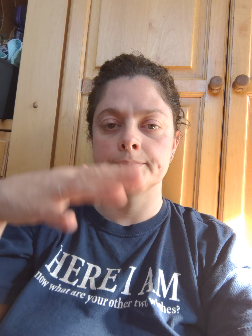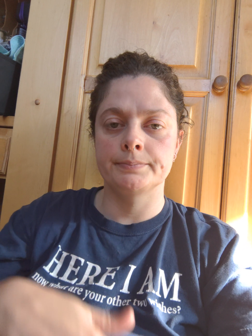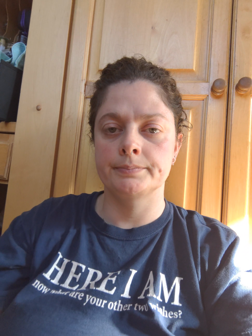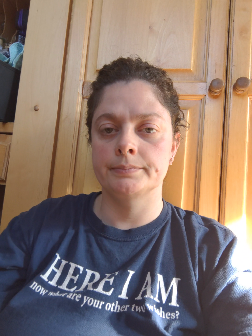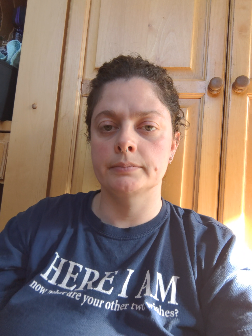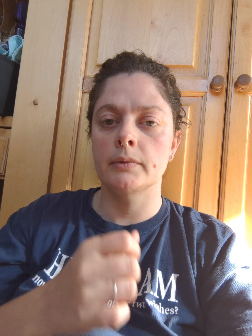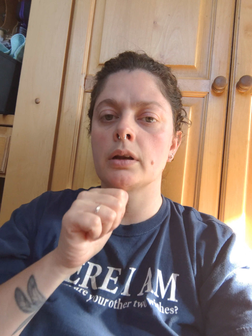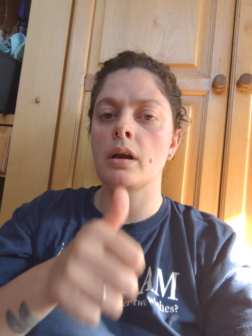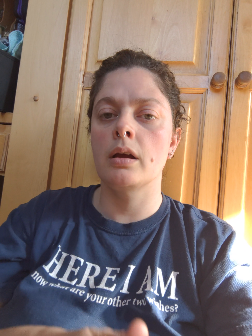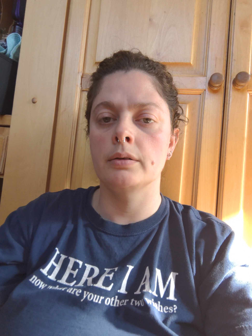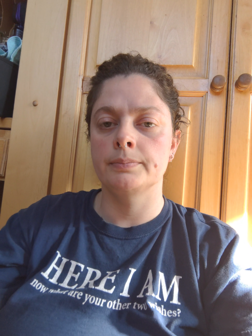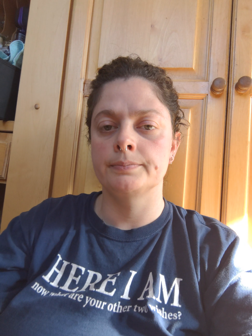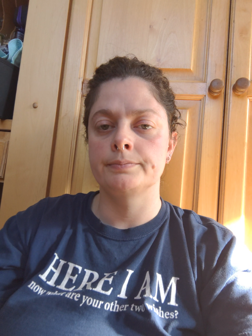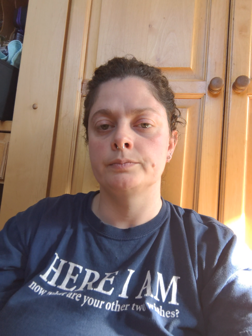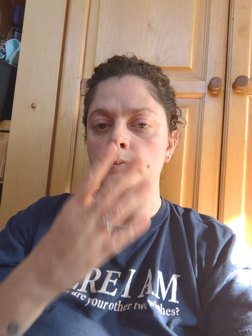not